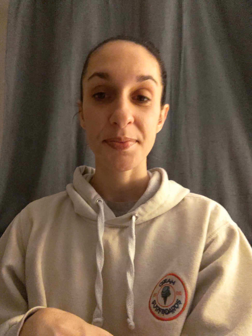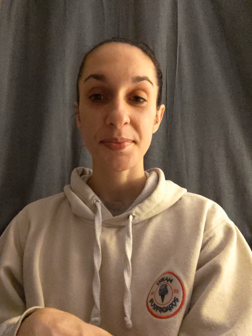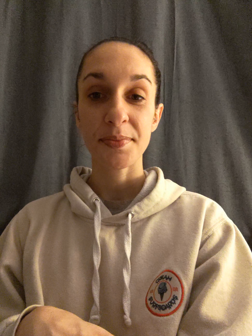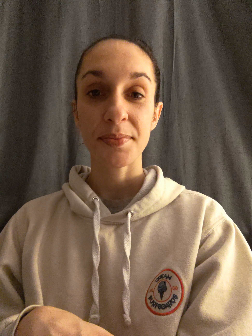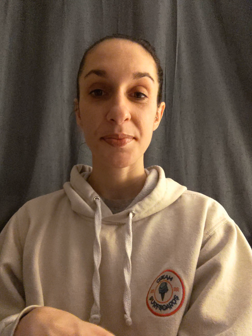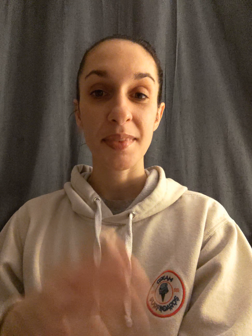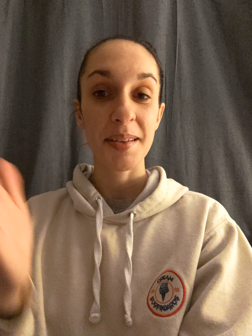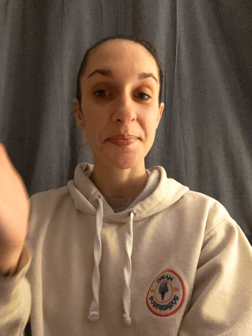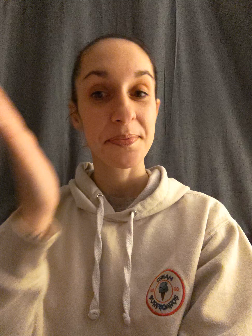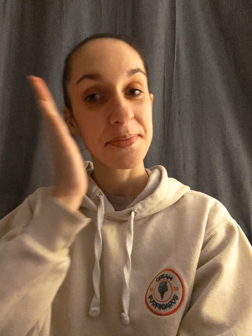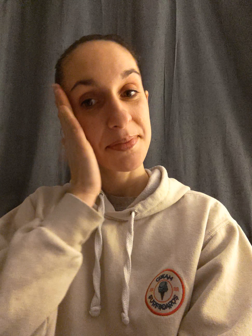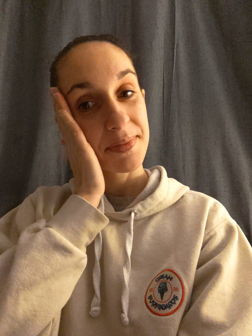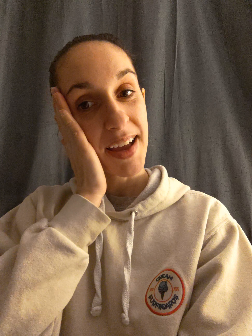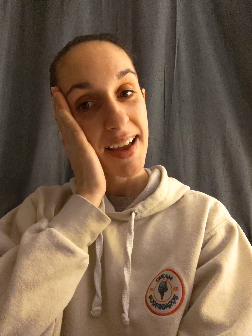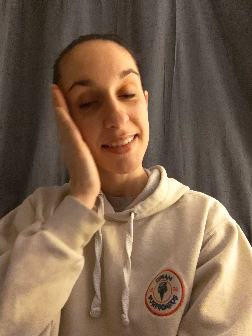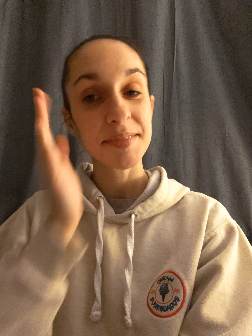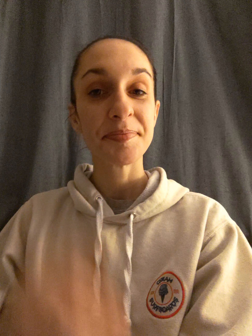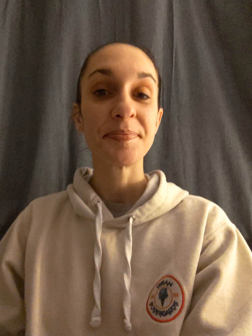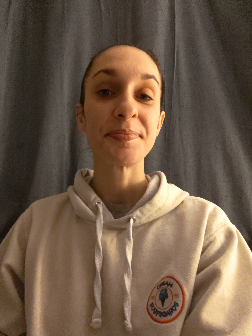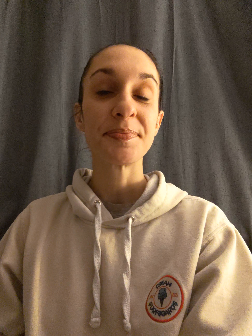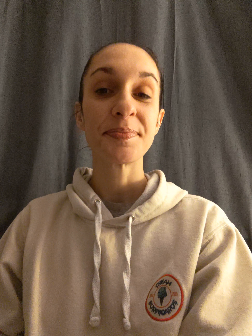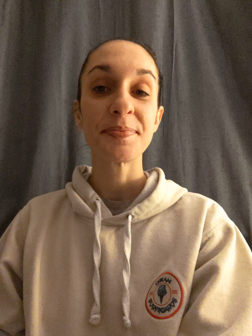bed